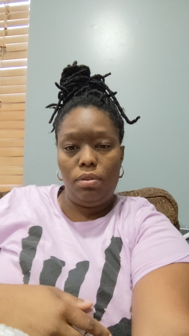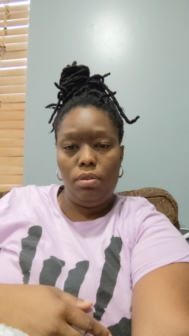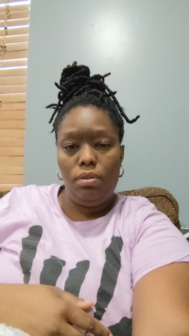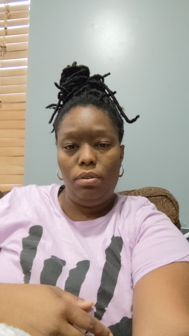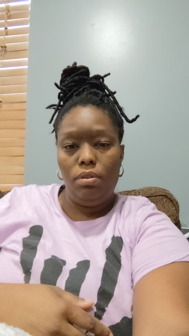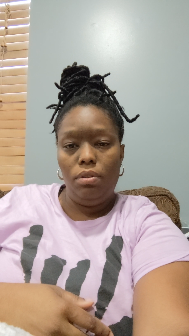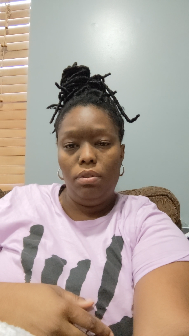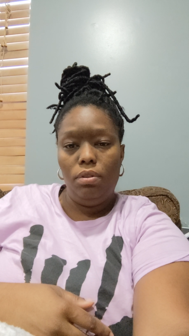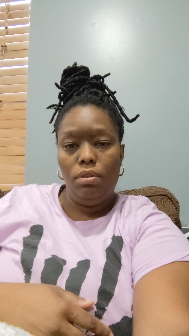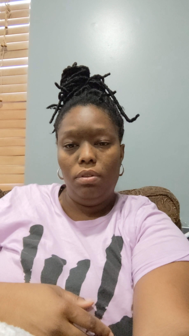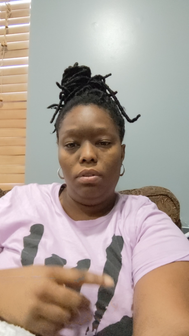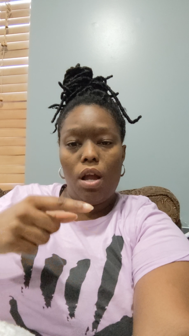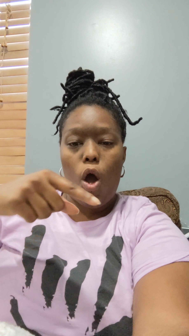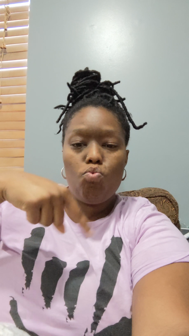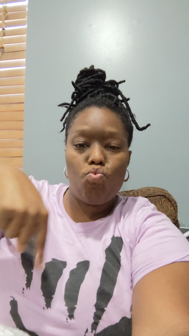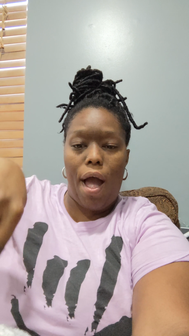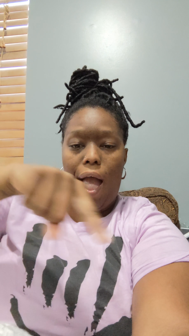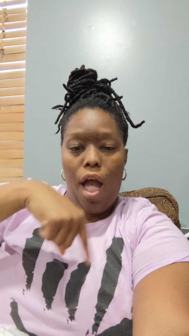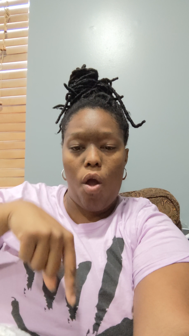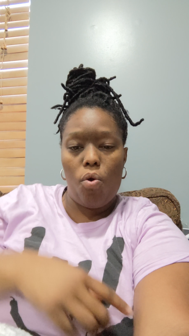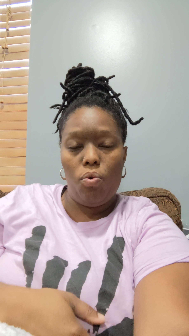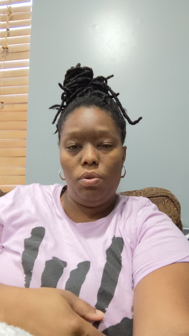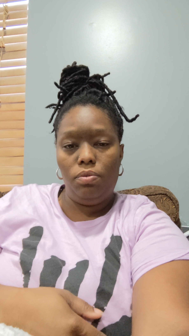around